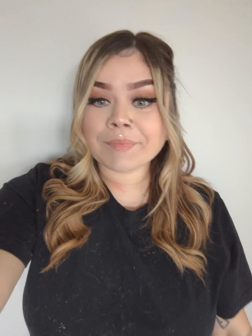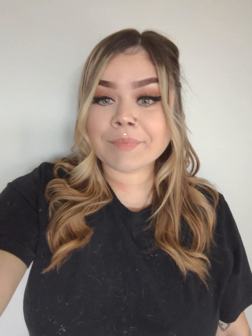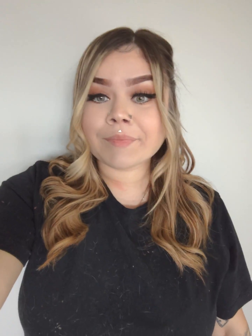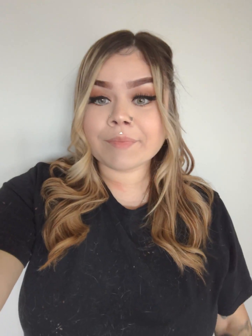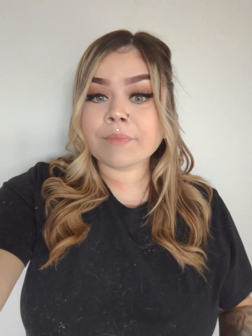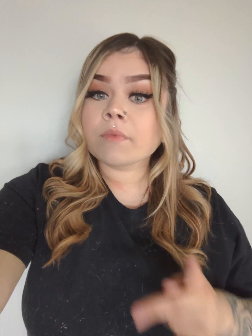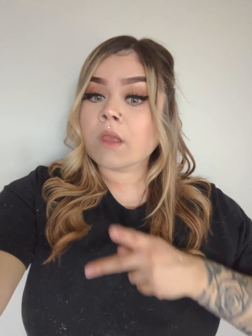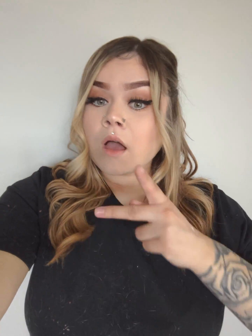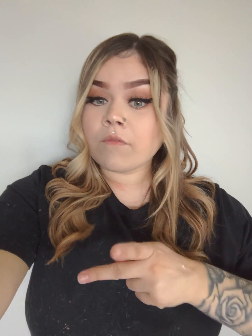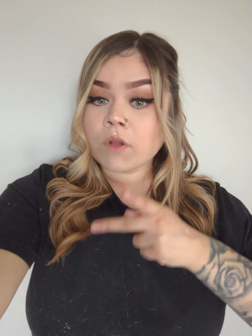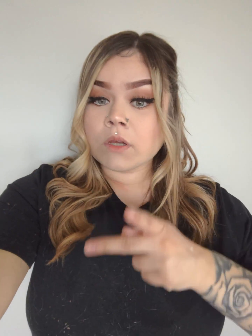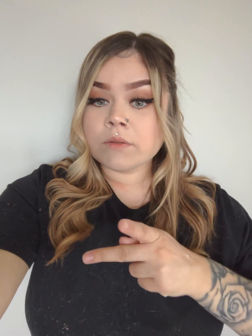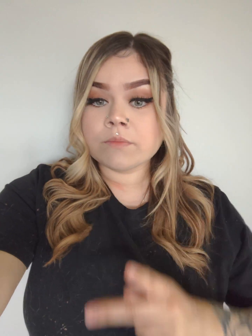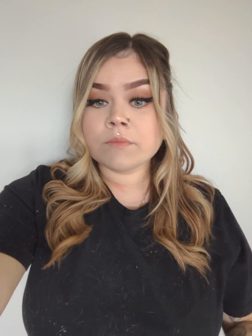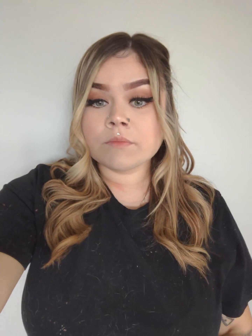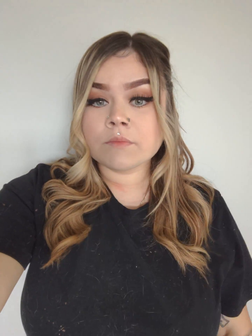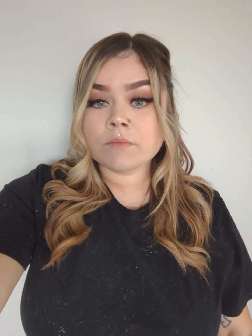careful